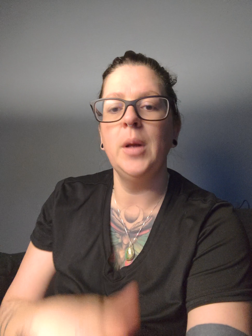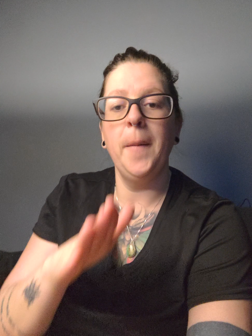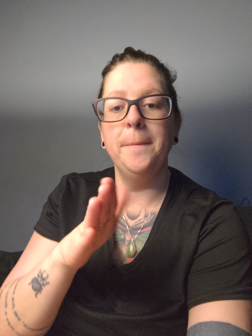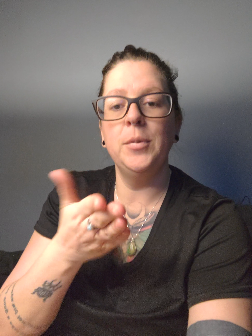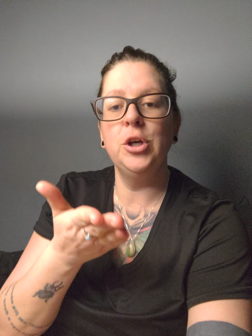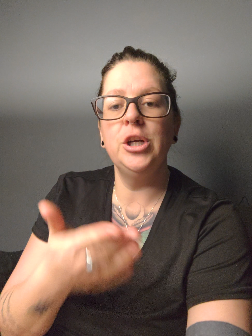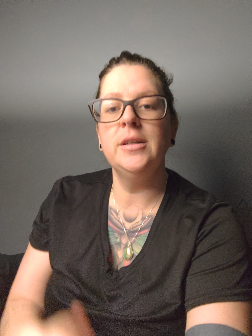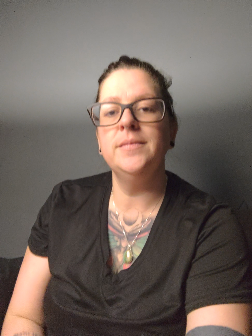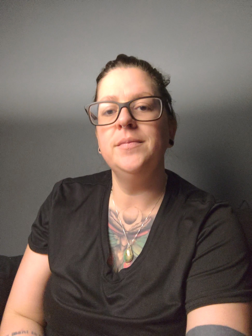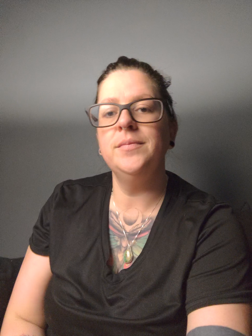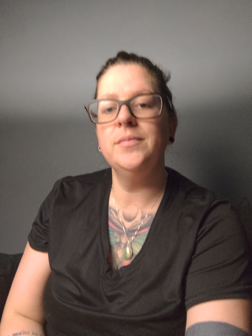book